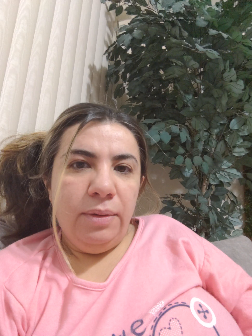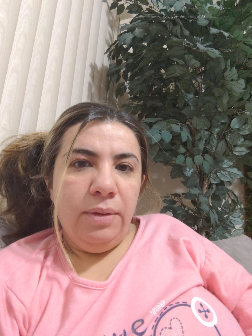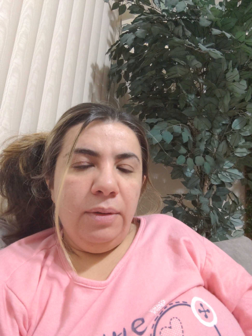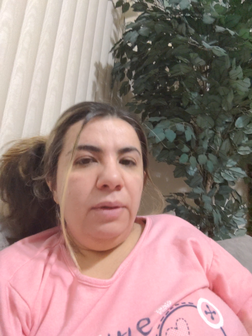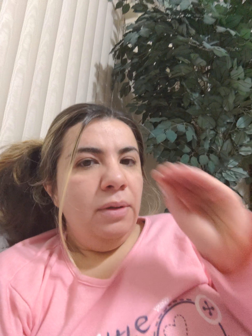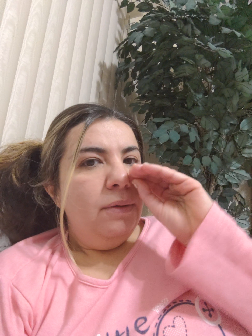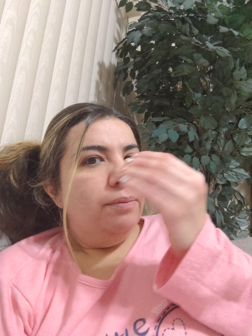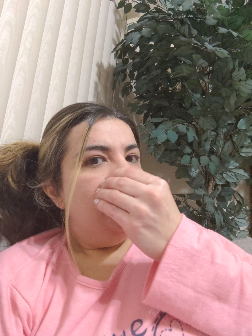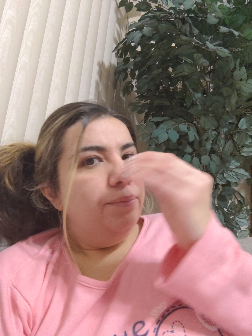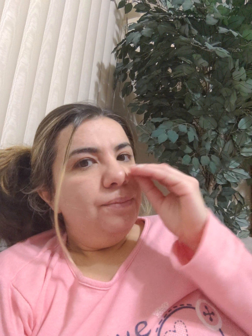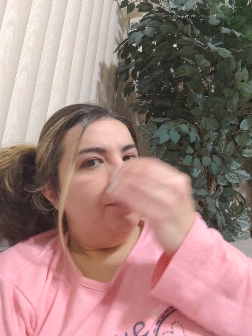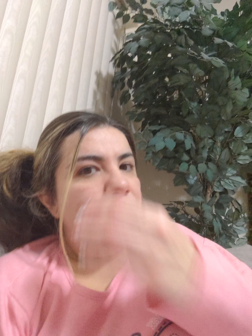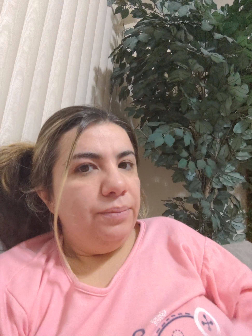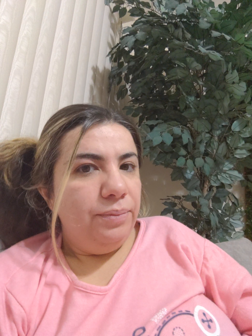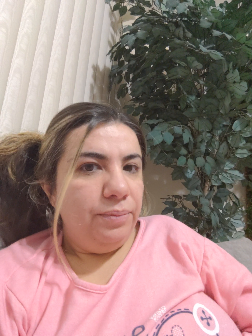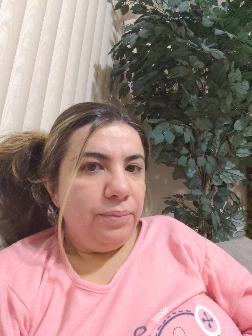flower